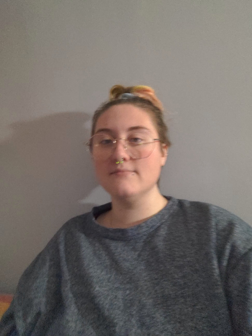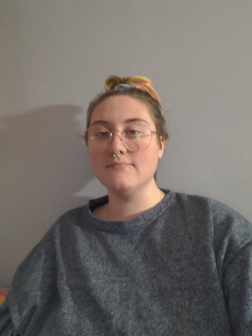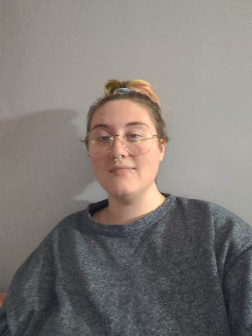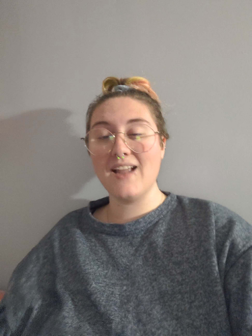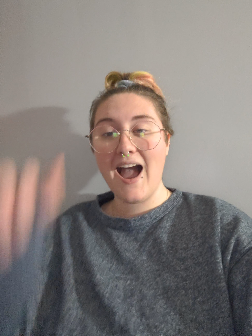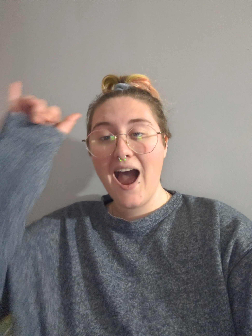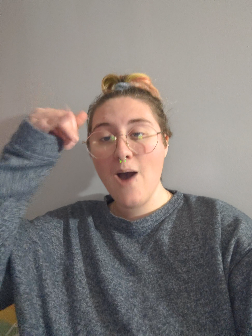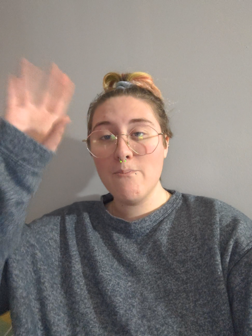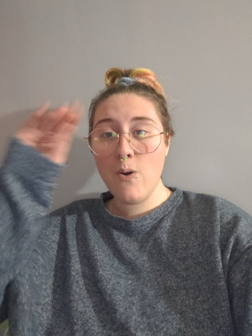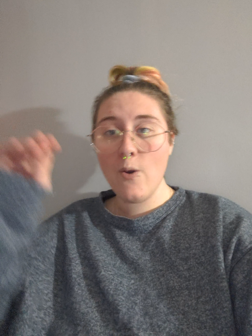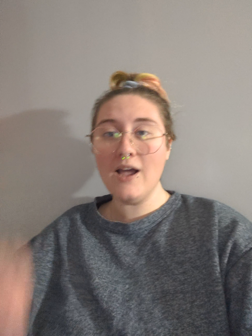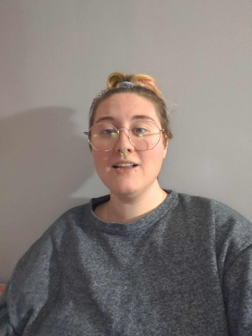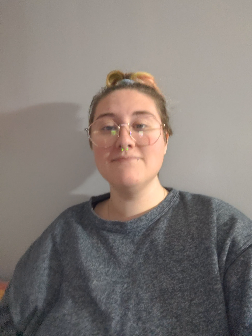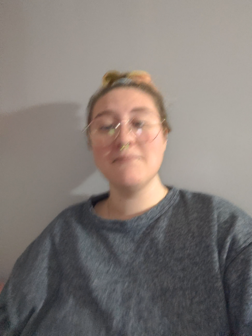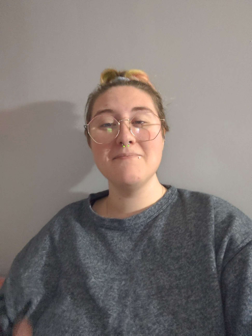cowboy